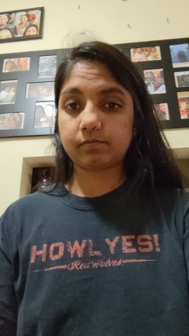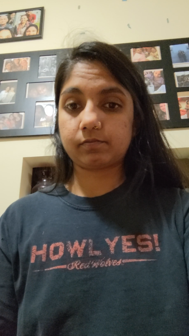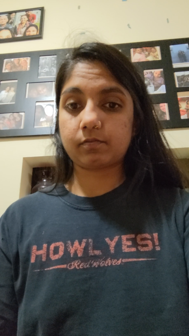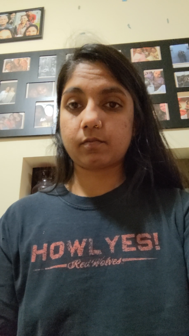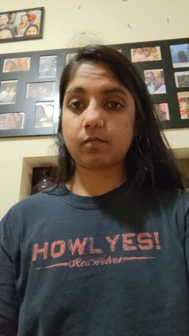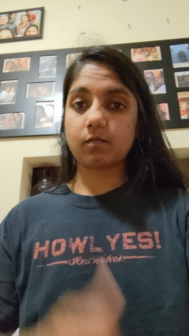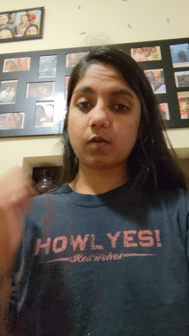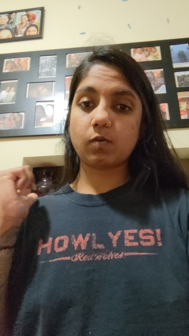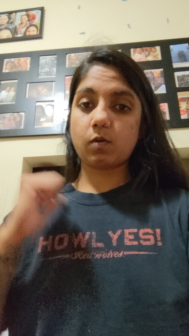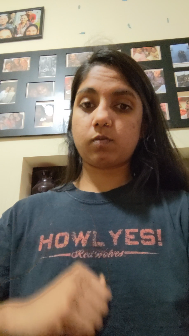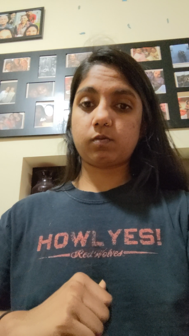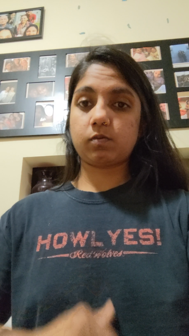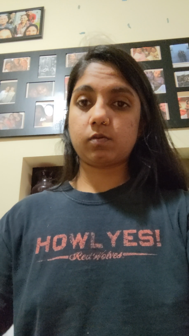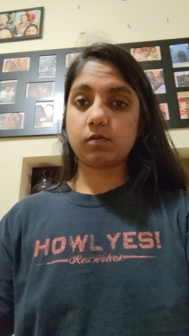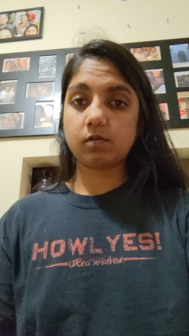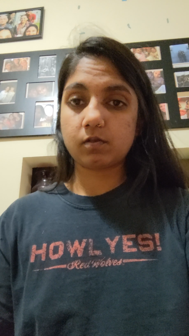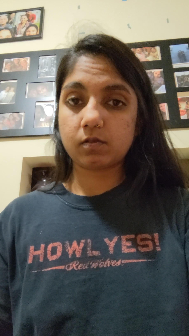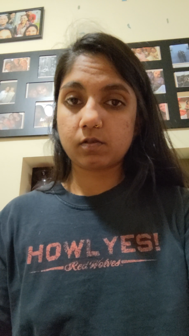coats